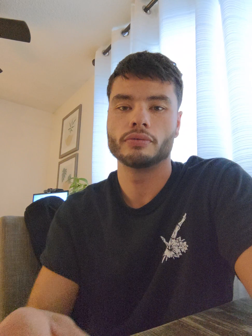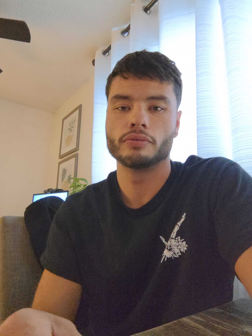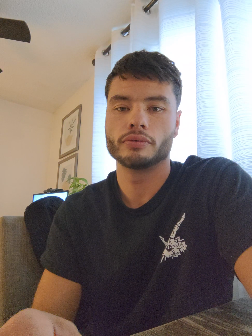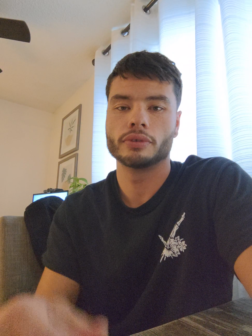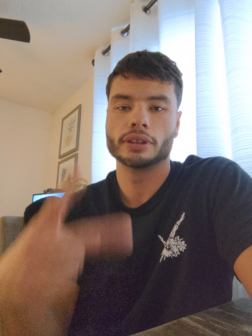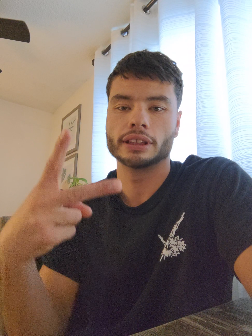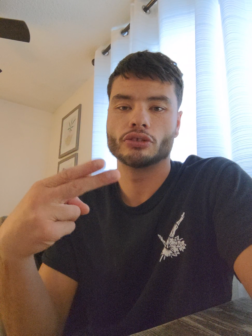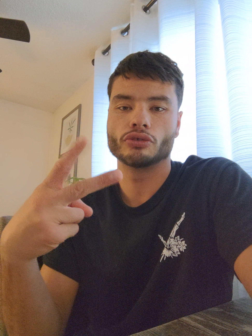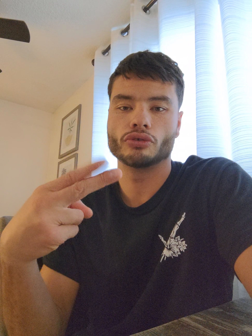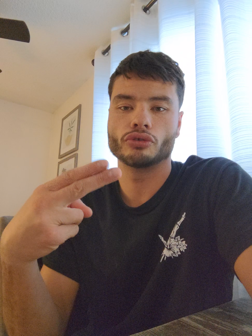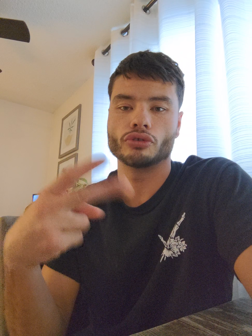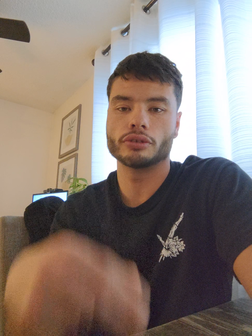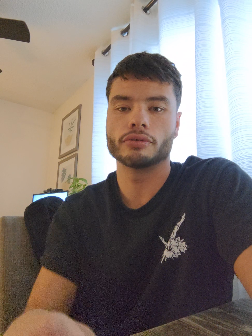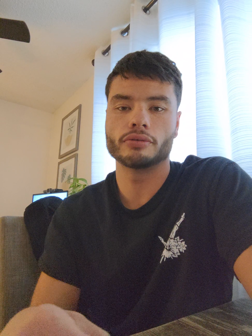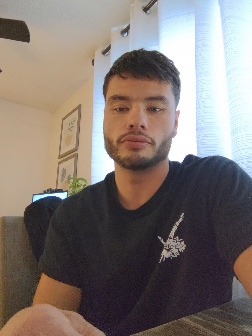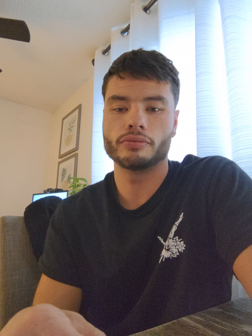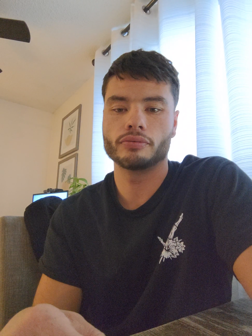scissors